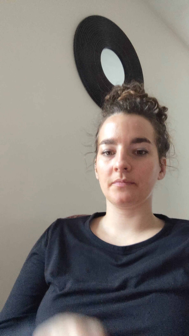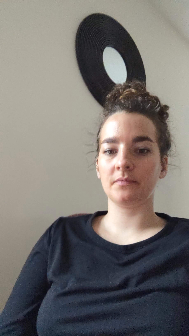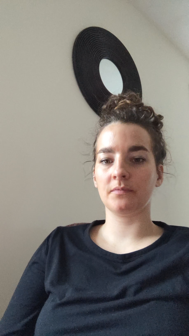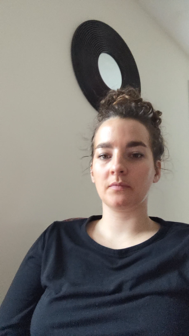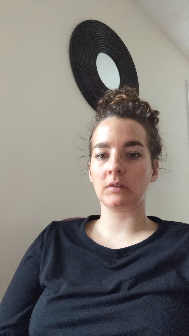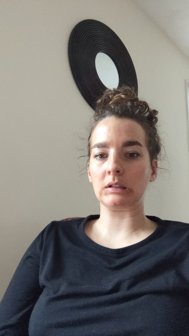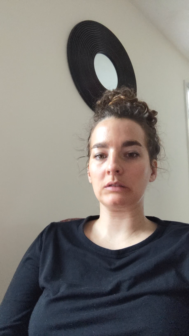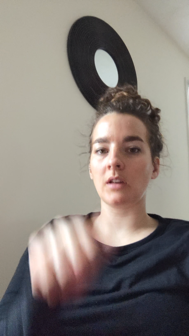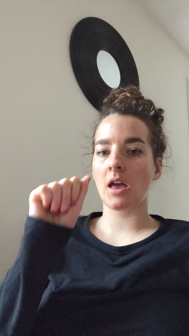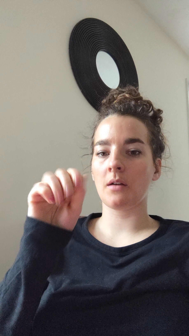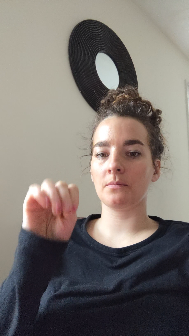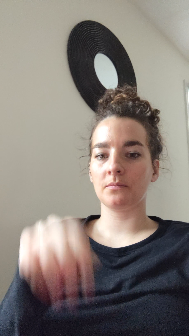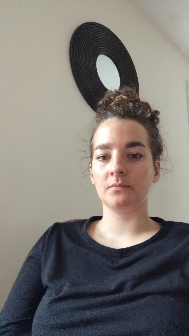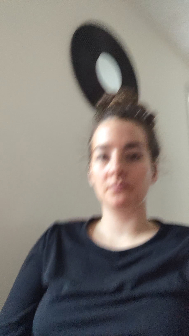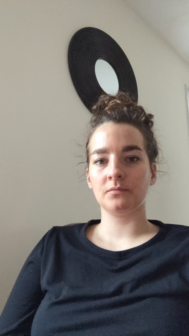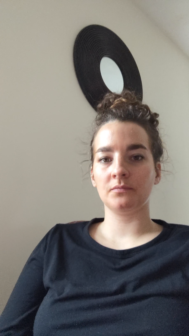am